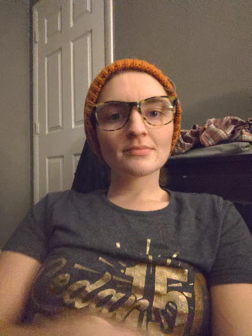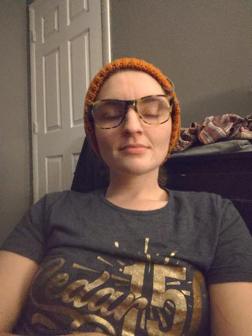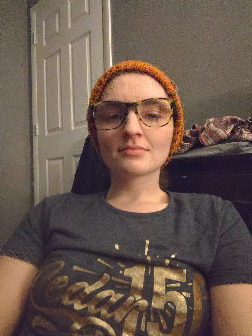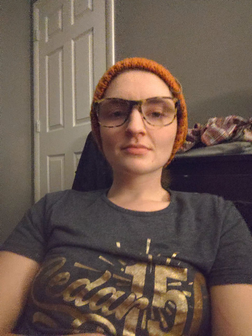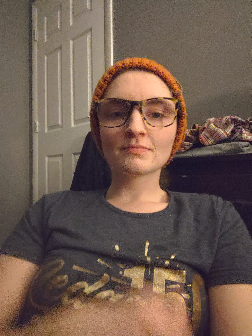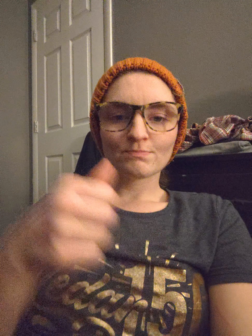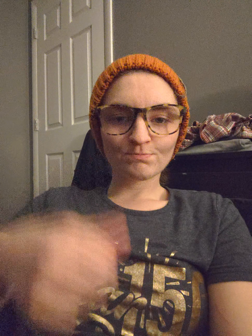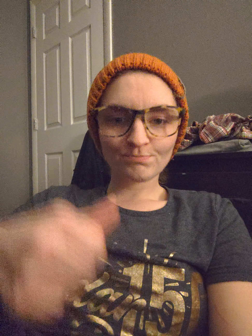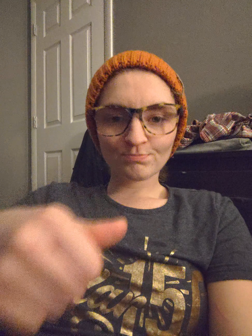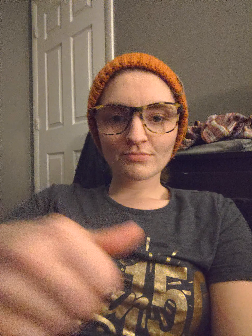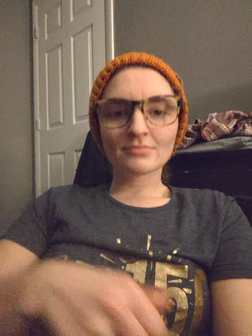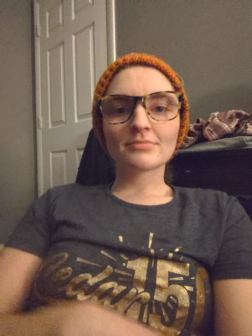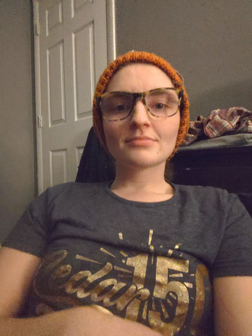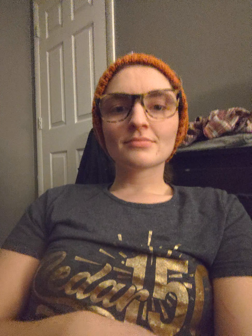puzzle